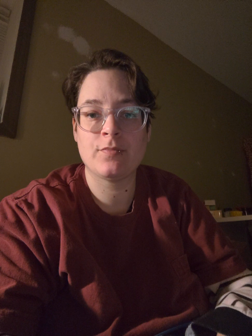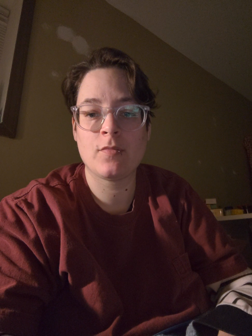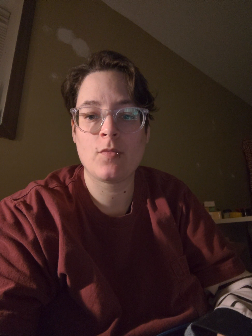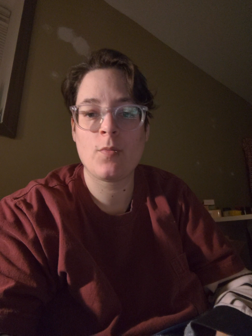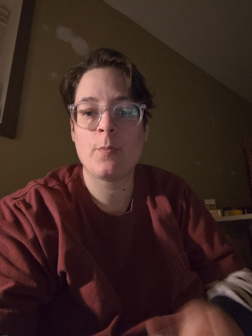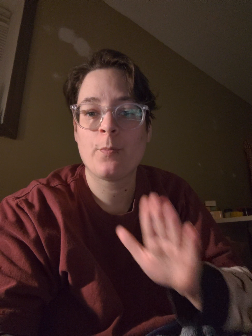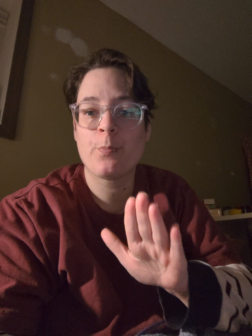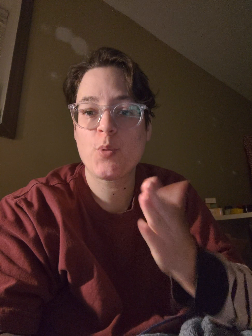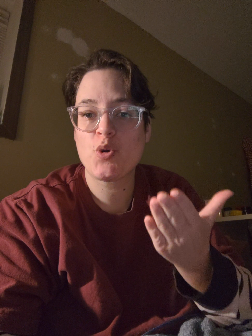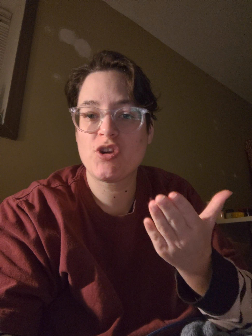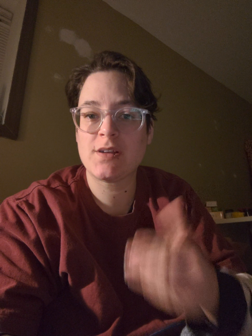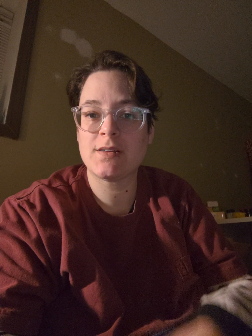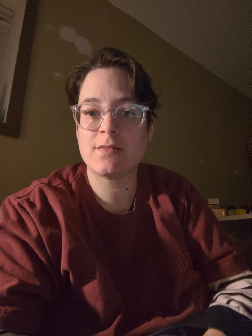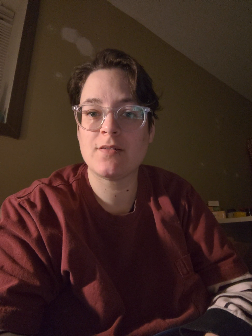book